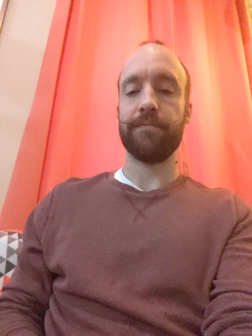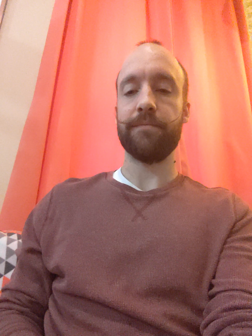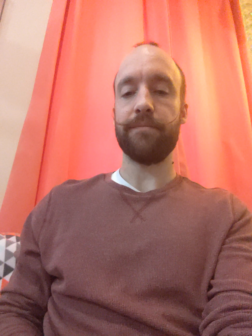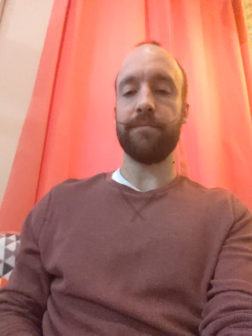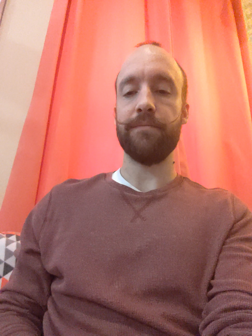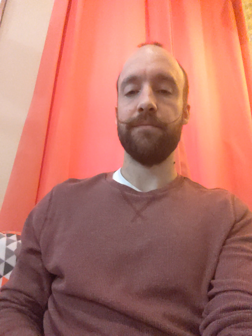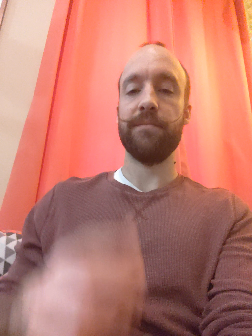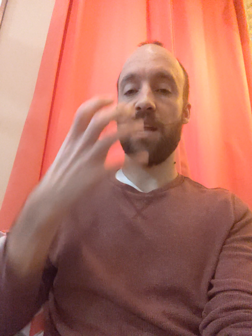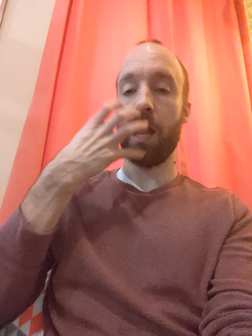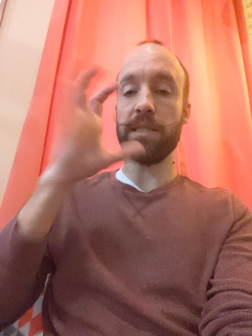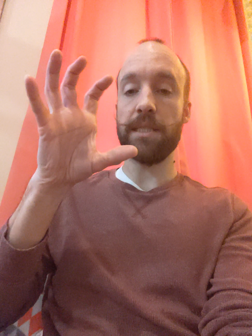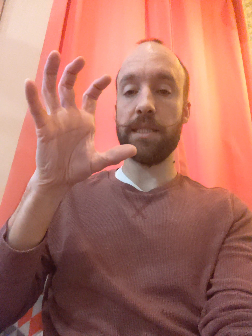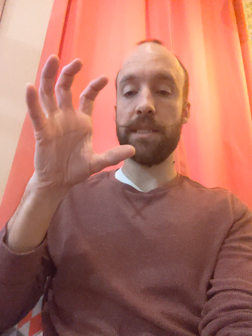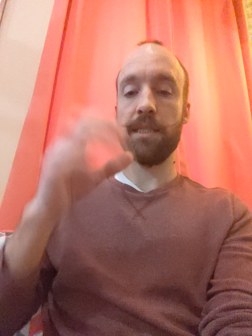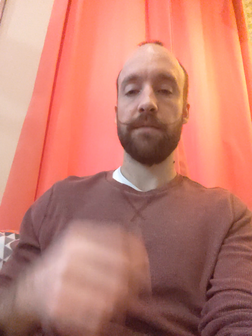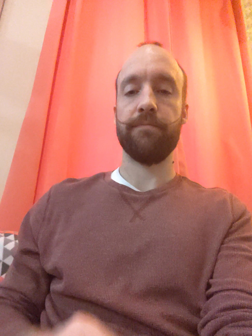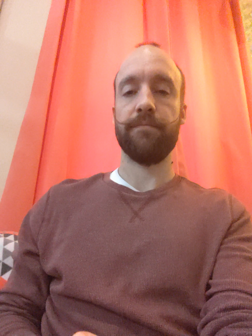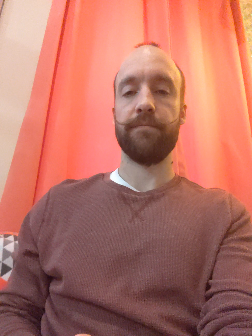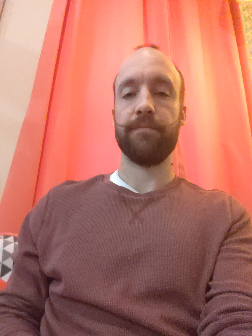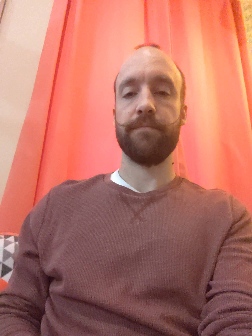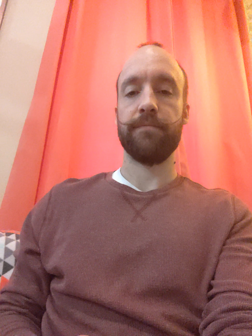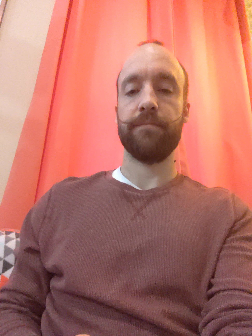hot